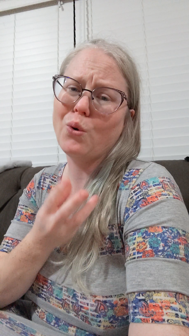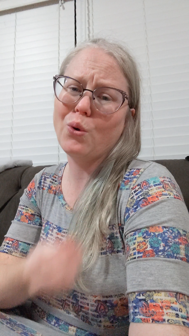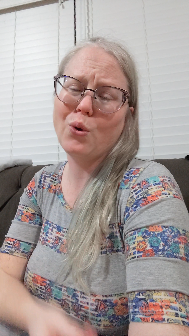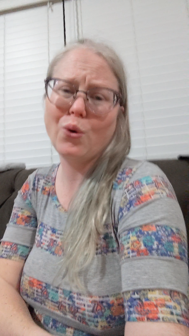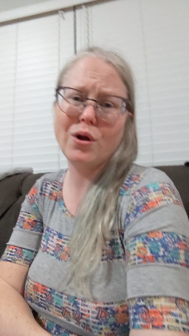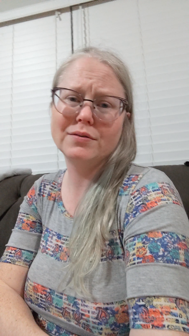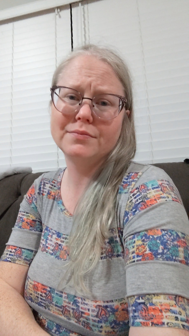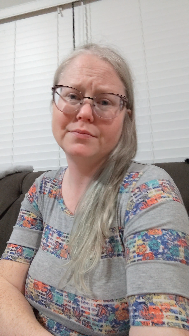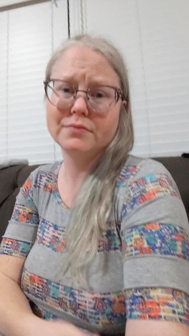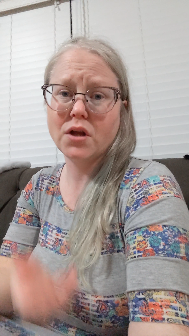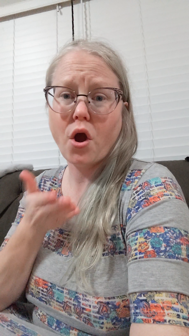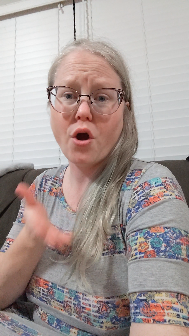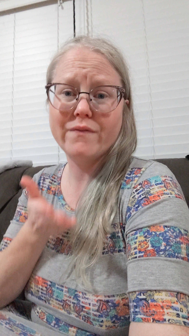oven